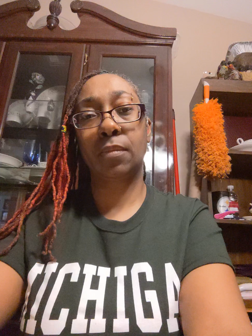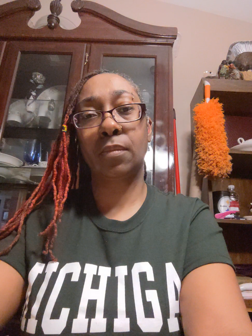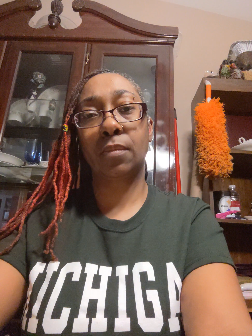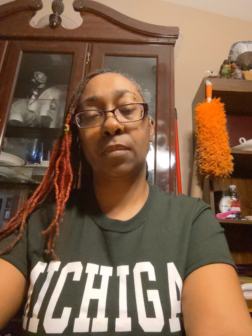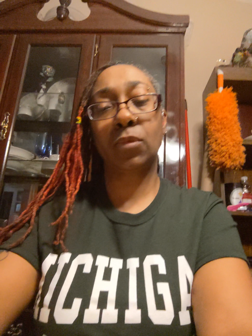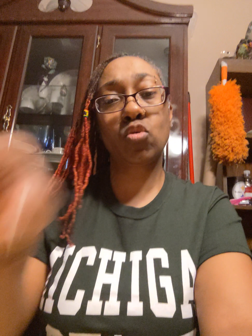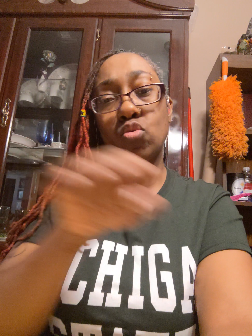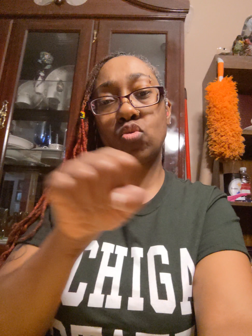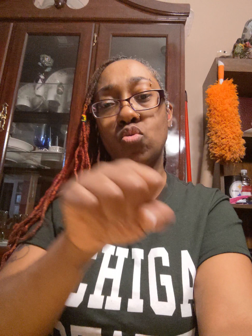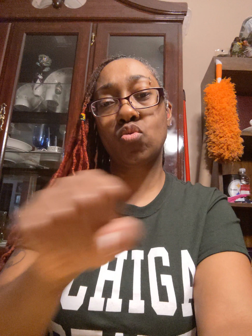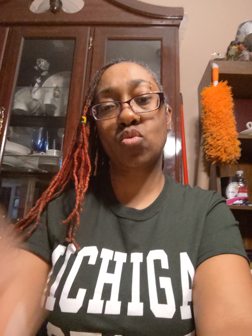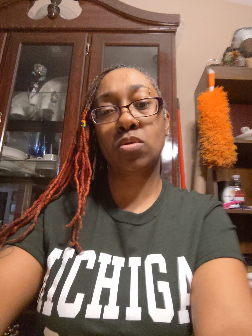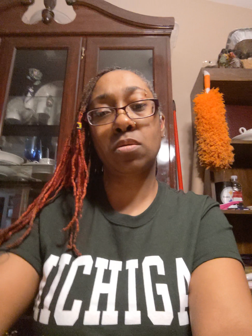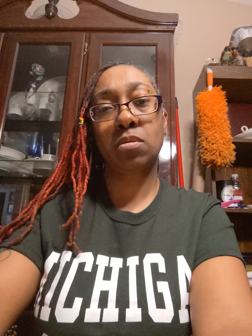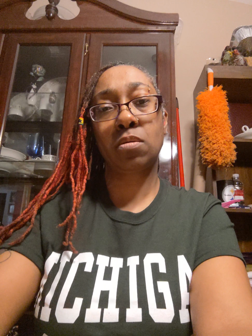shoe